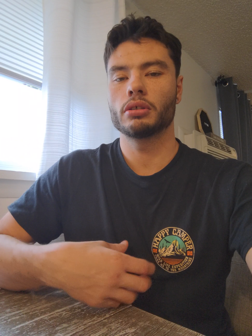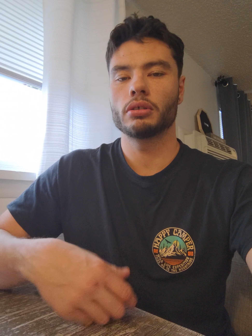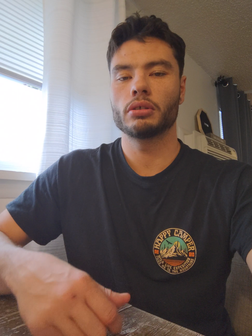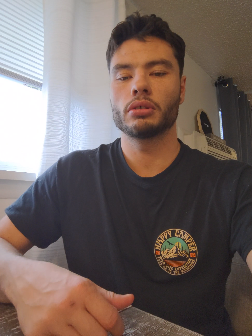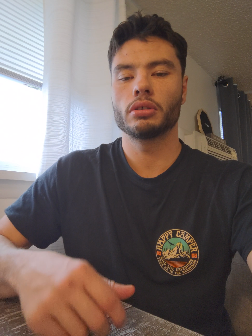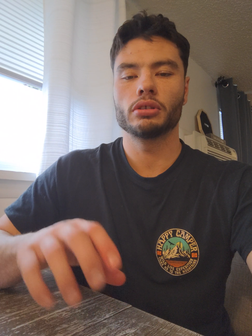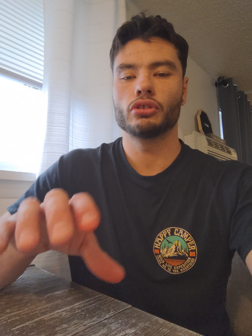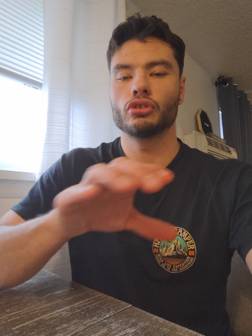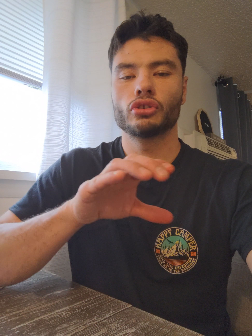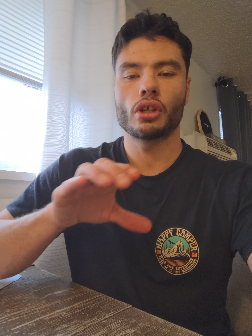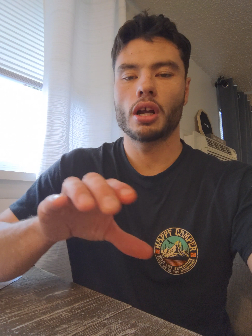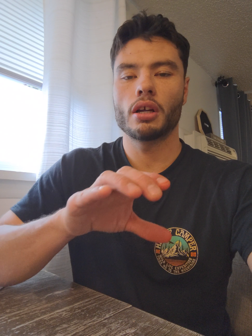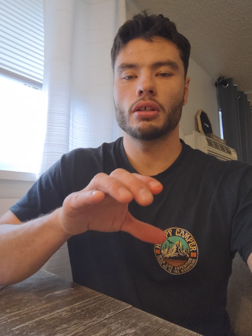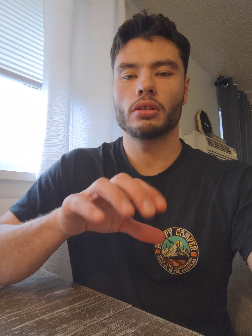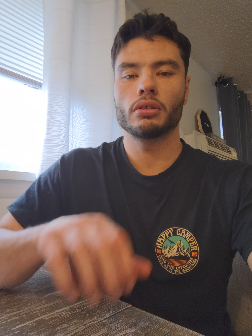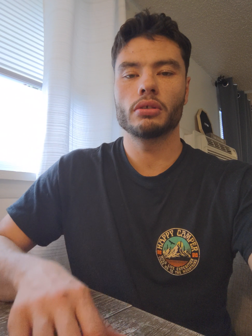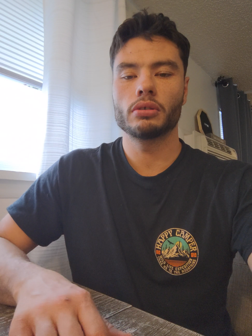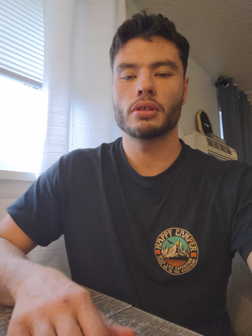chocolate